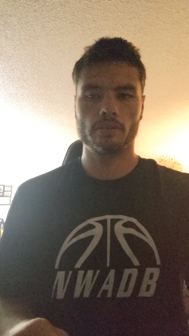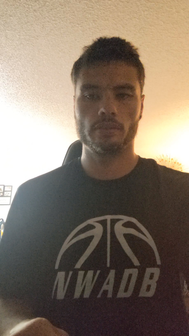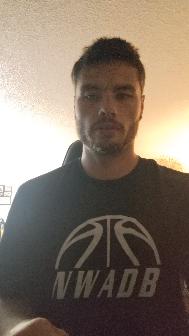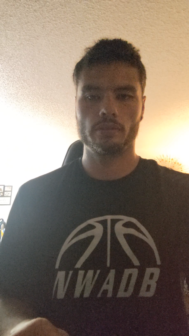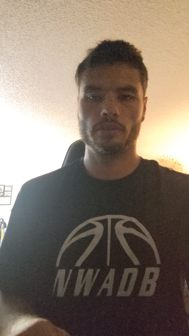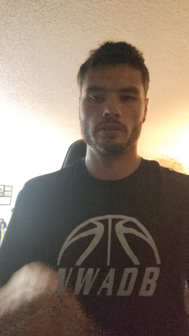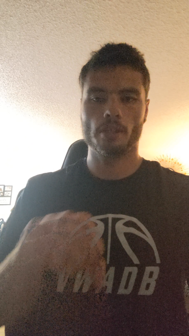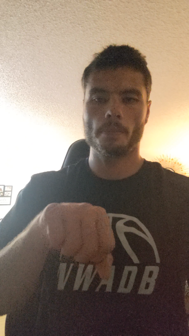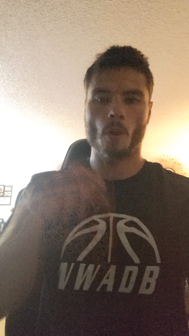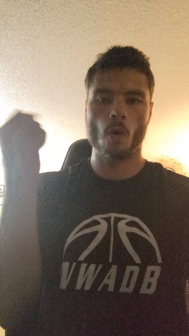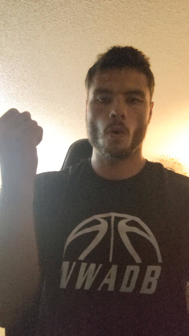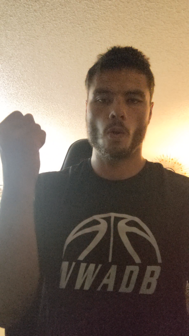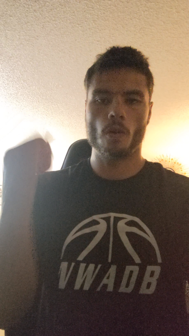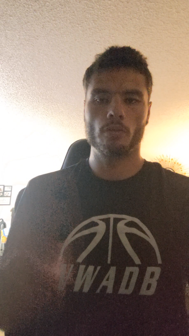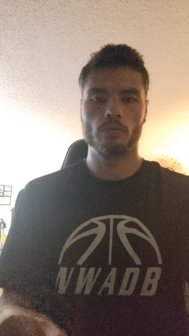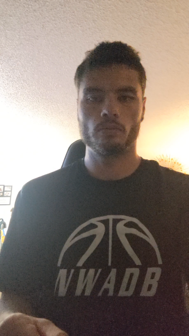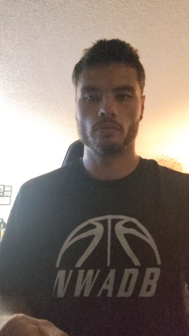broken